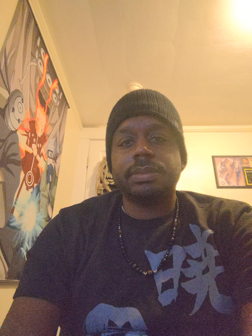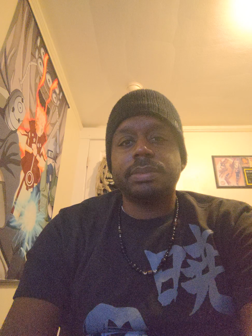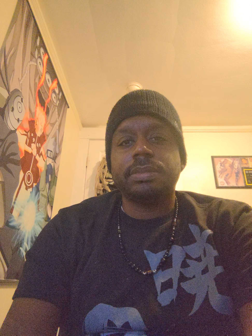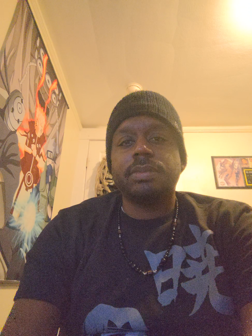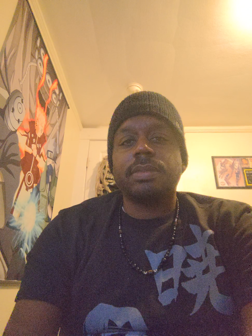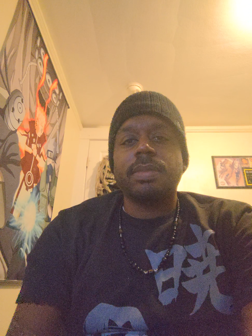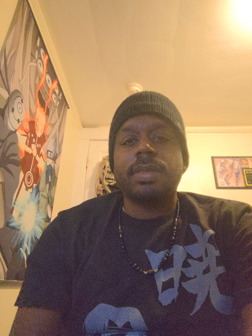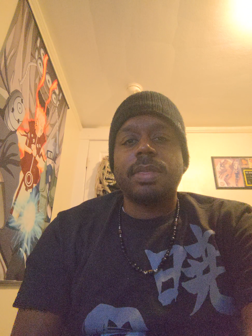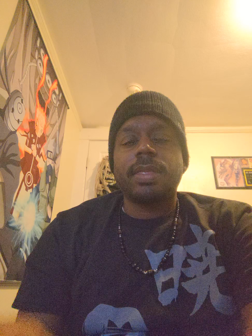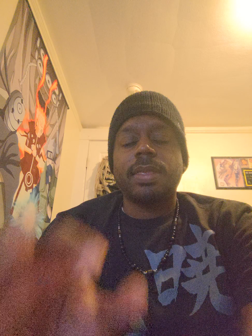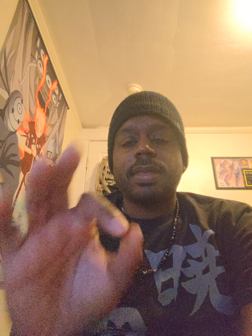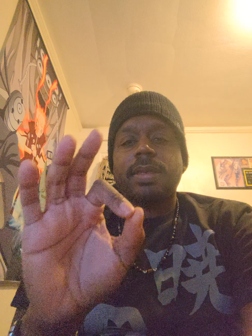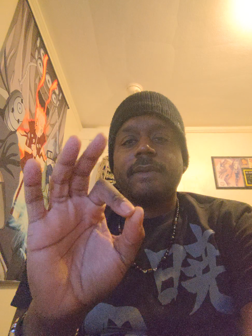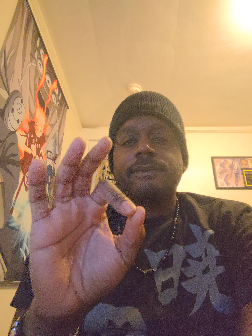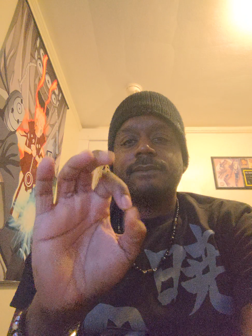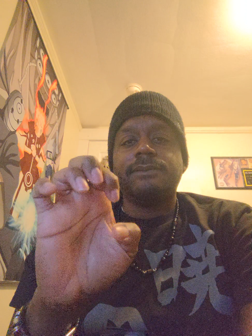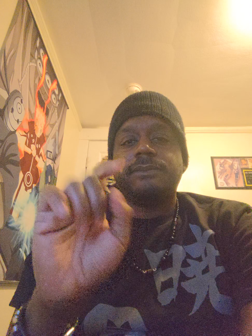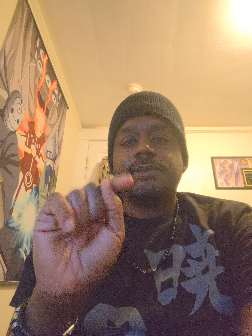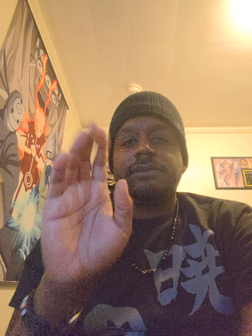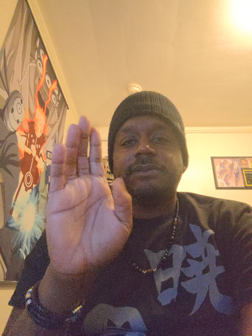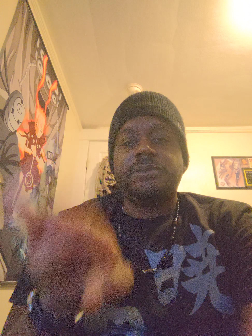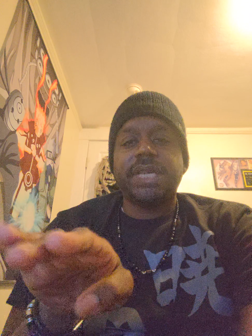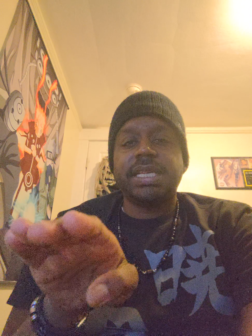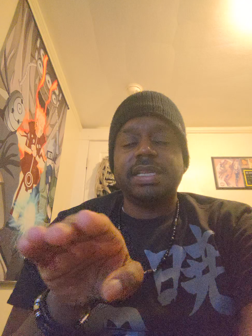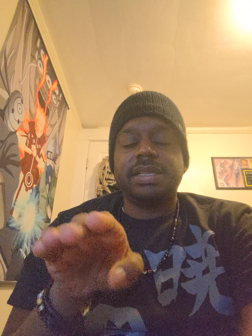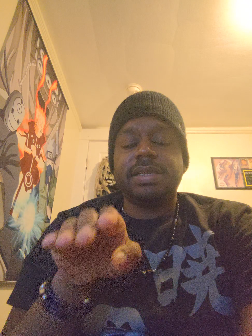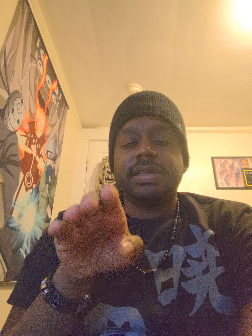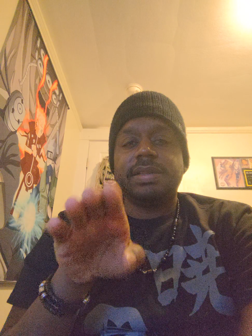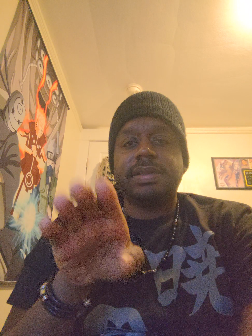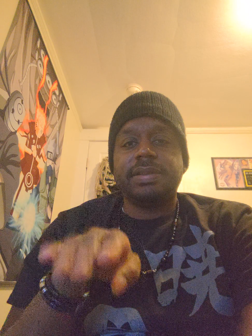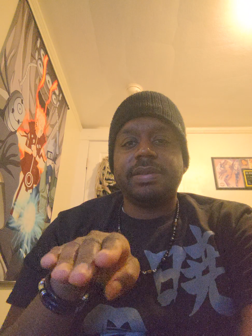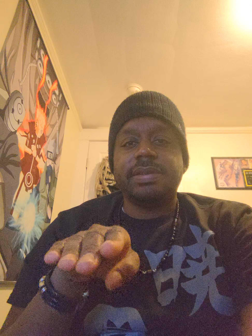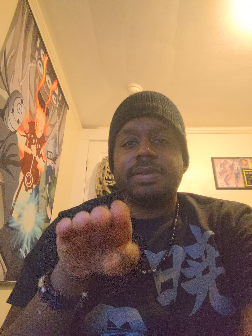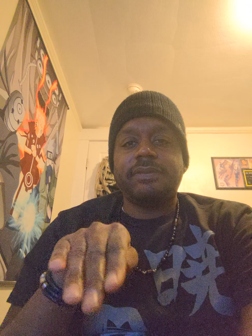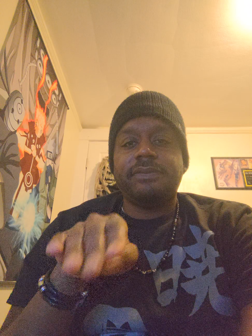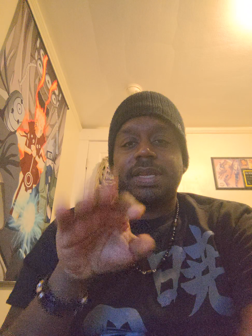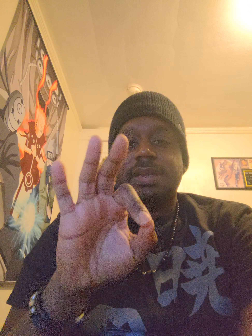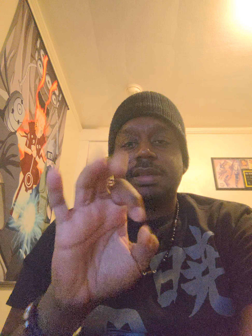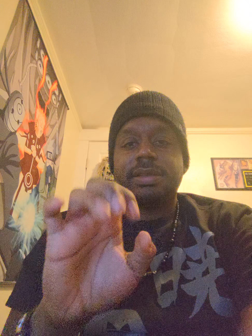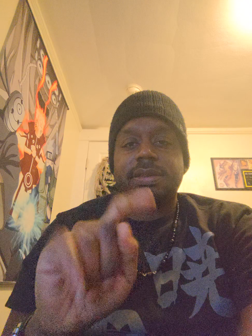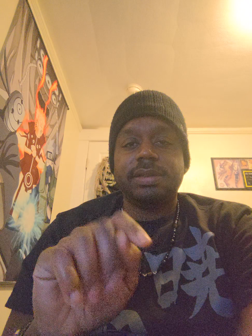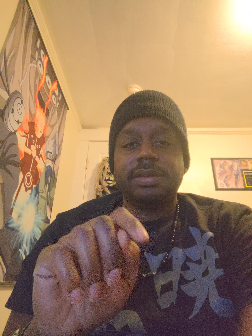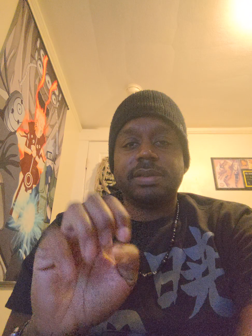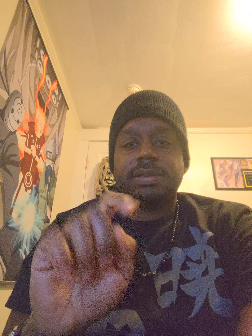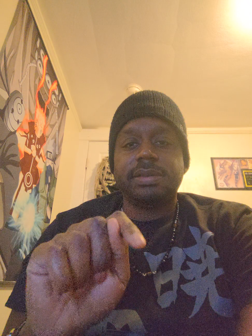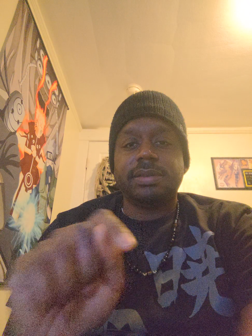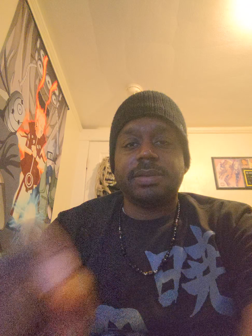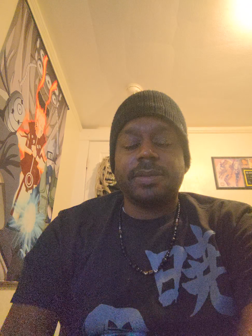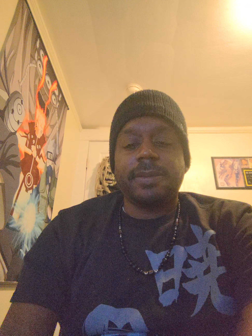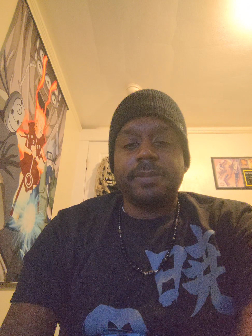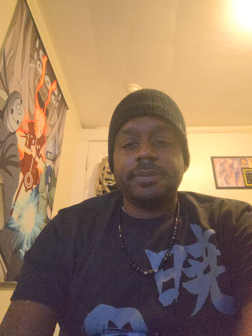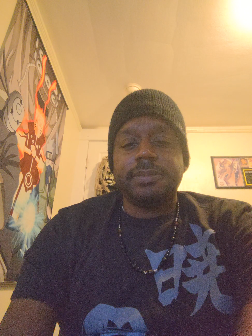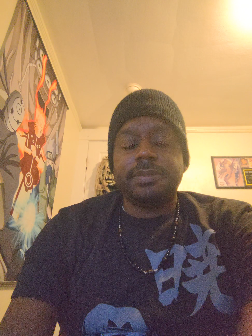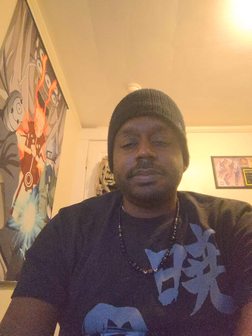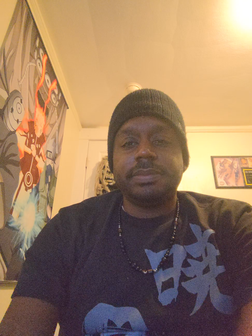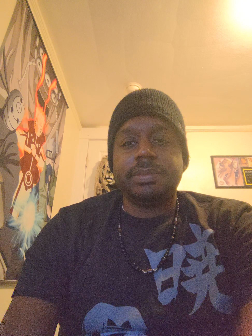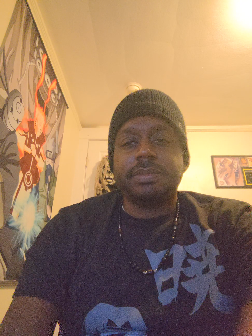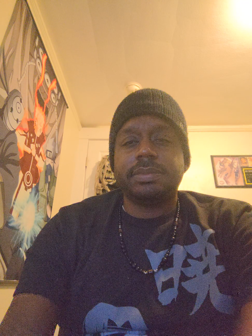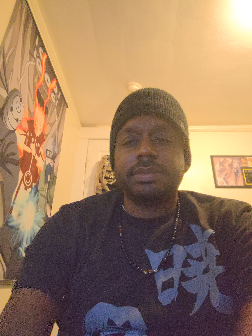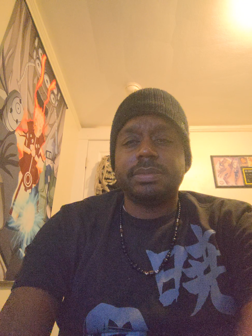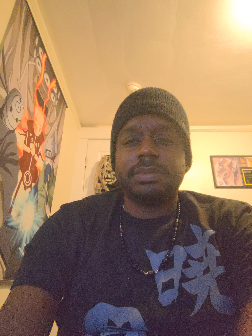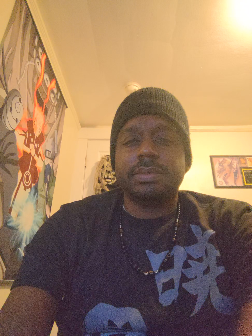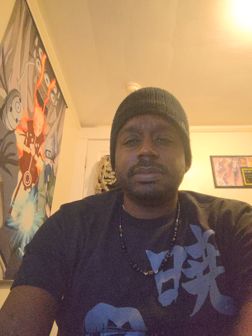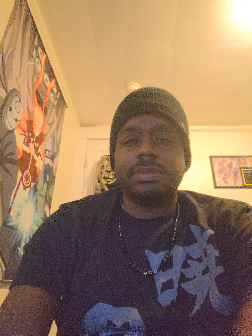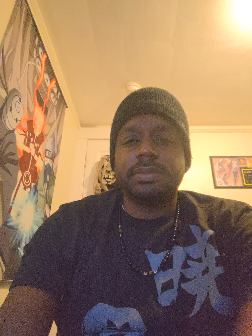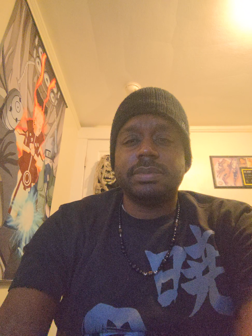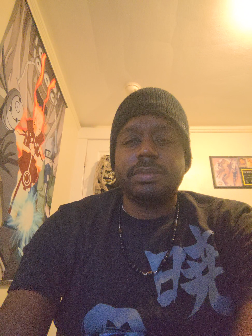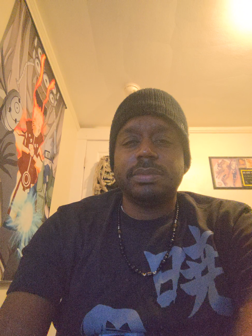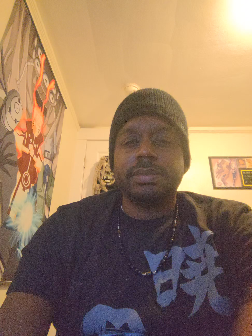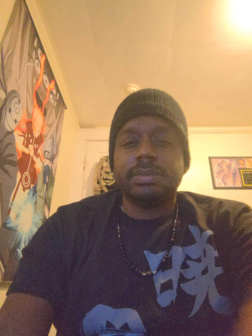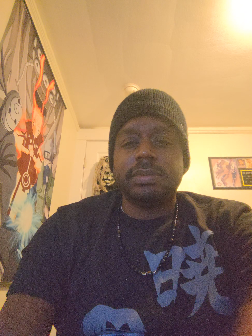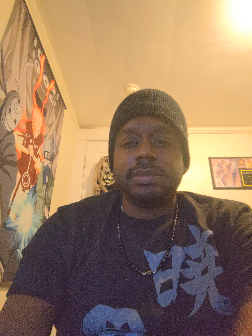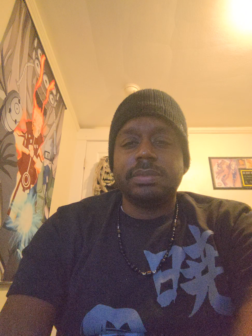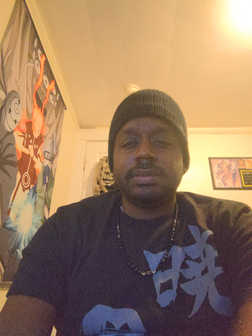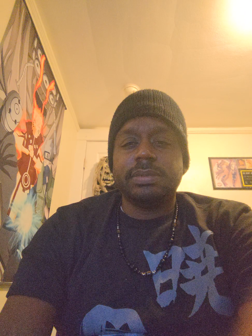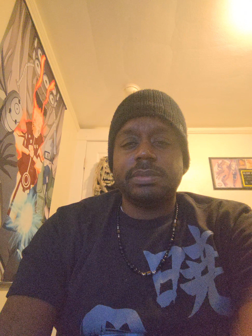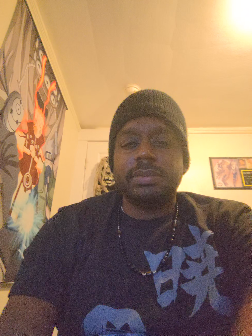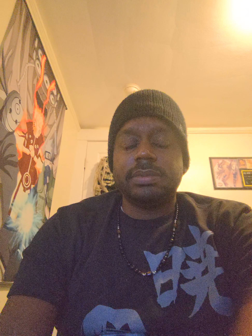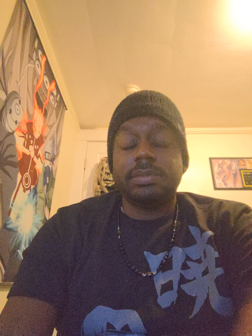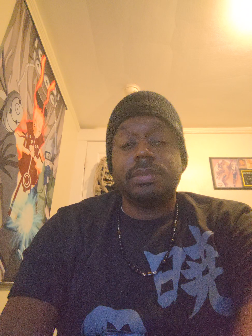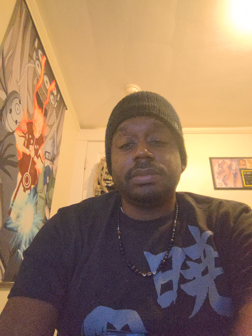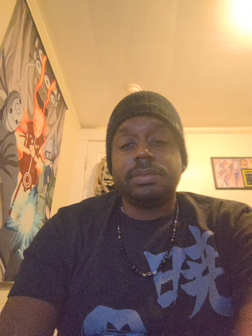feet